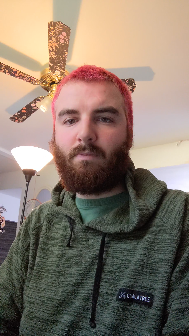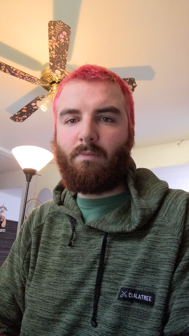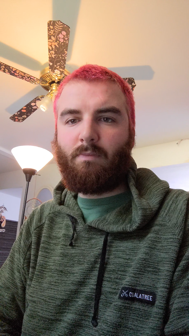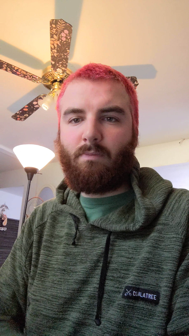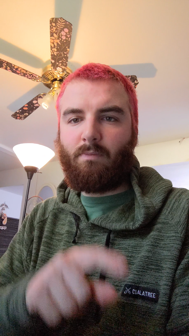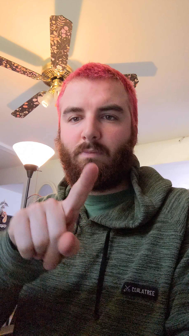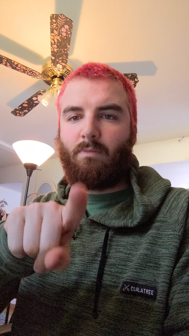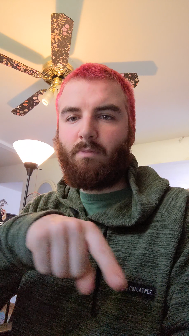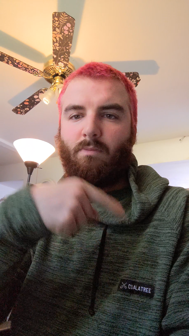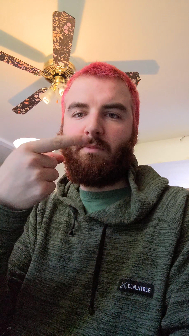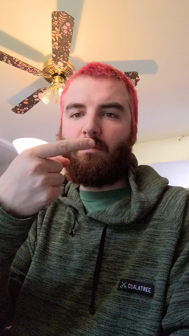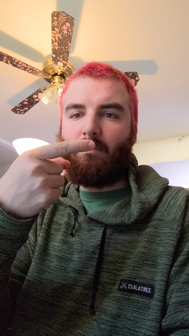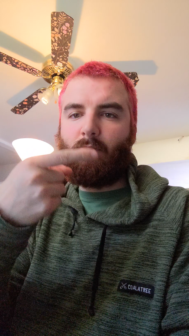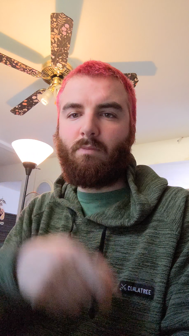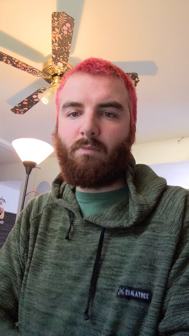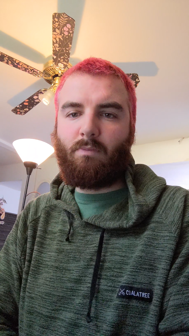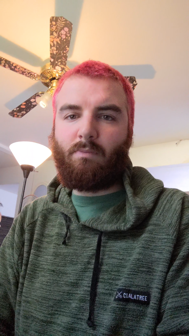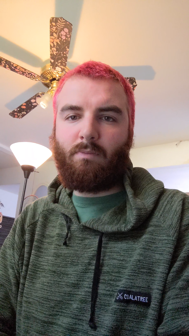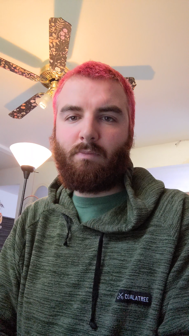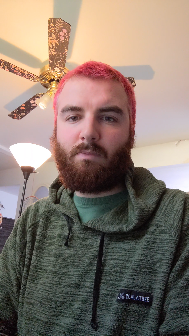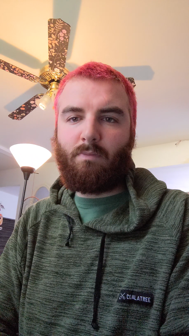long